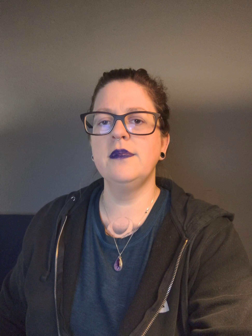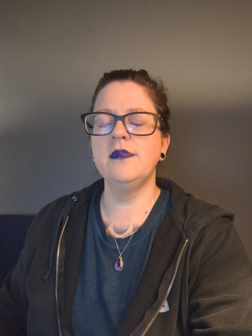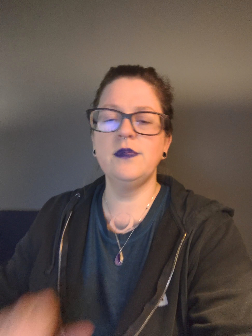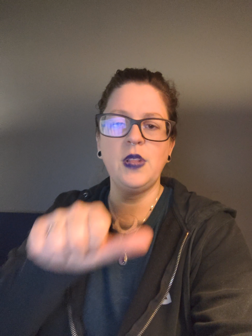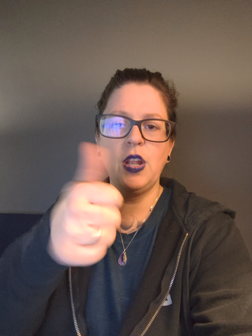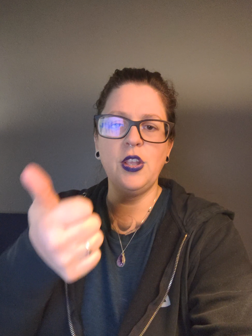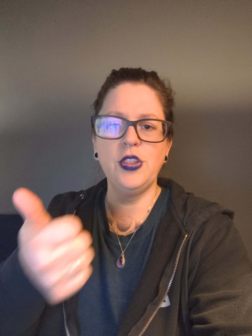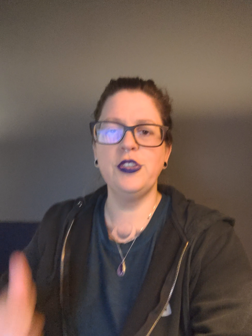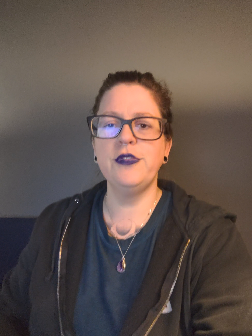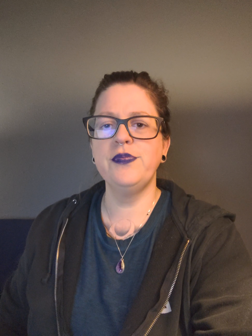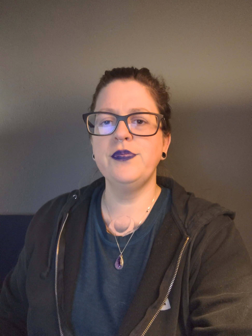another